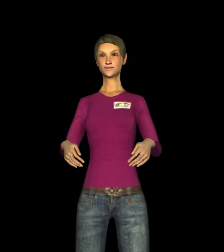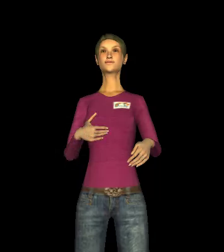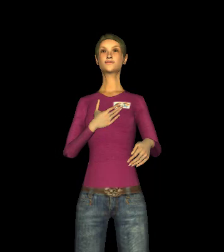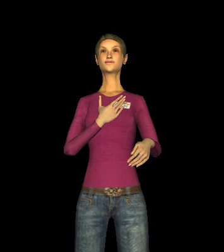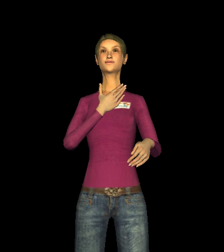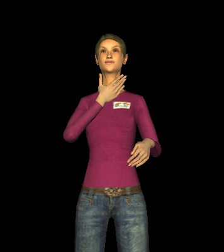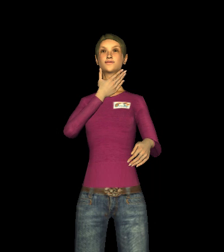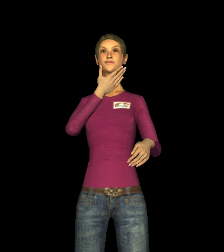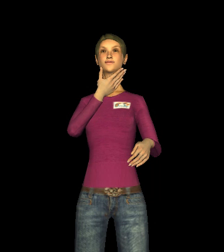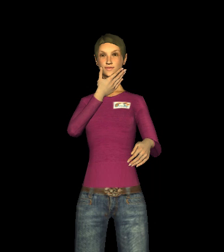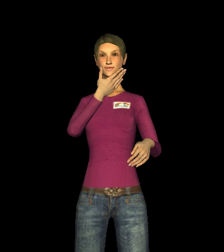يحب